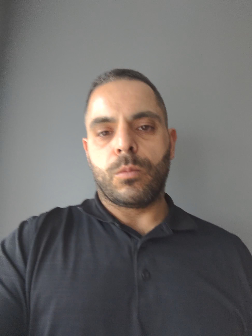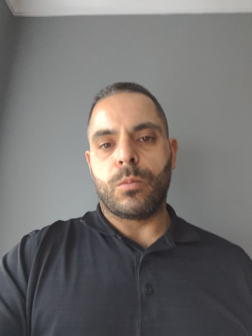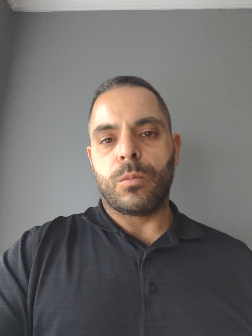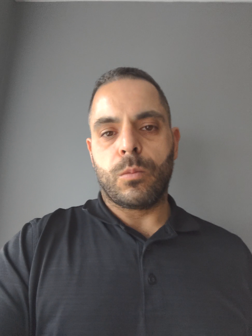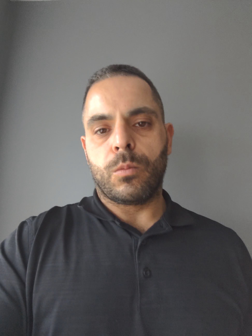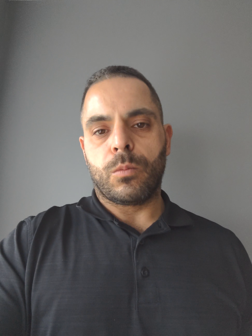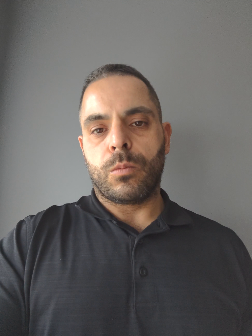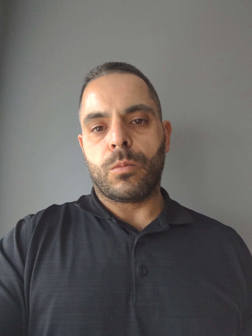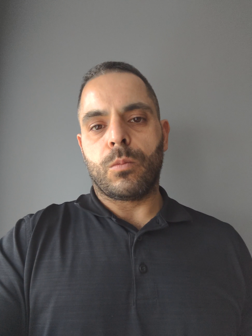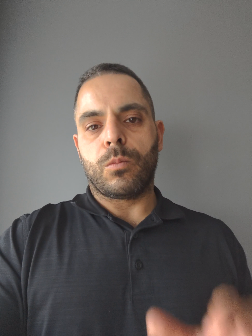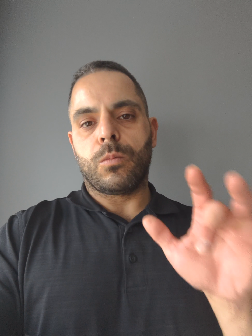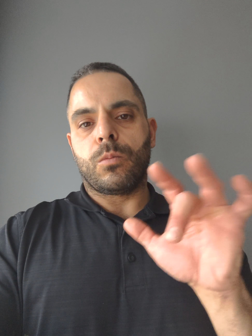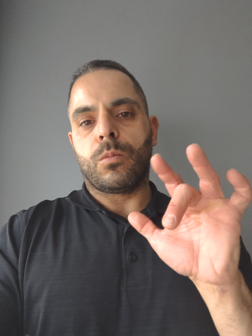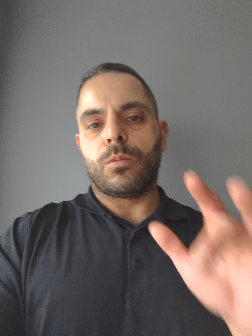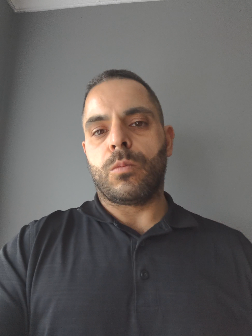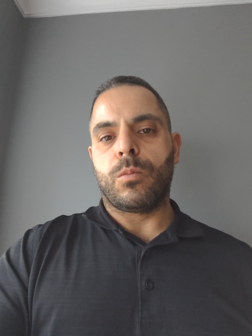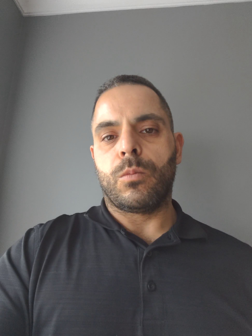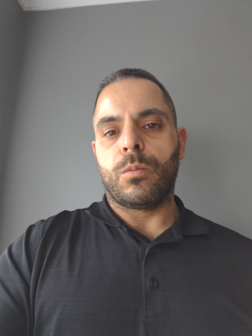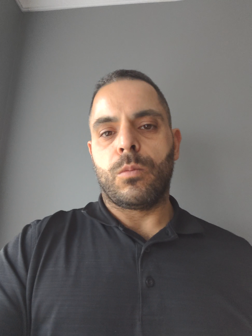yucky